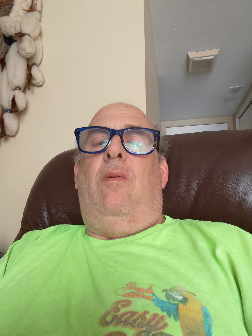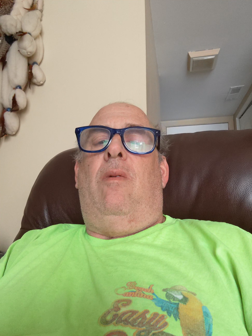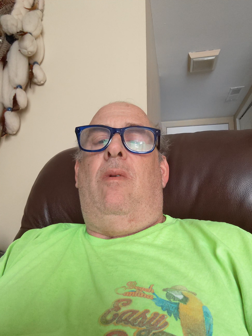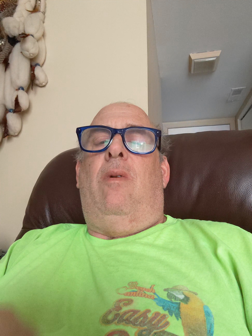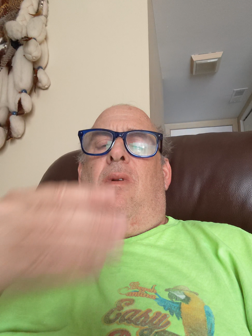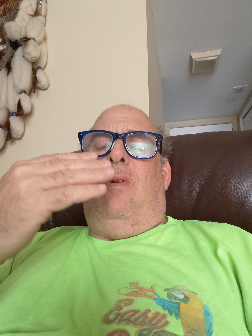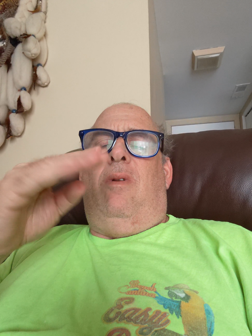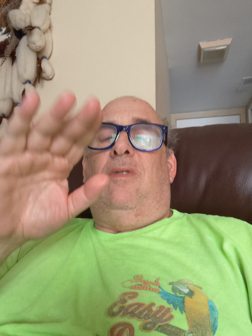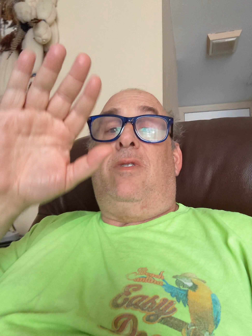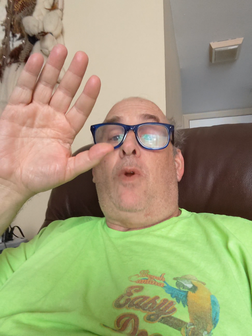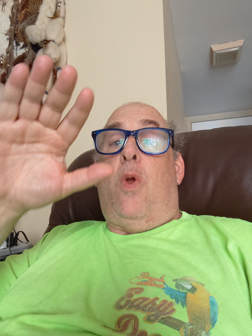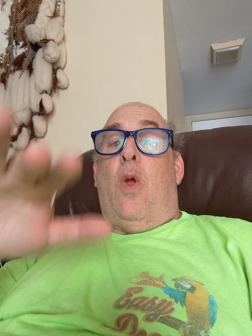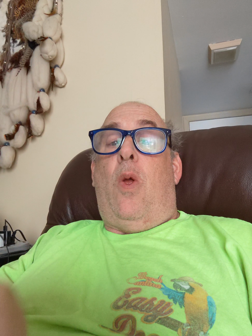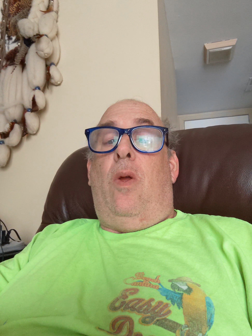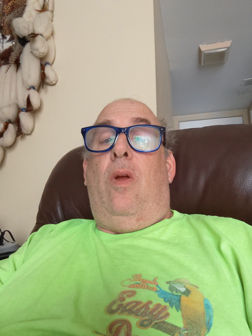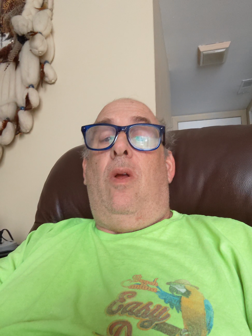snow